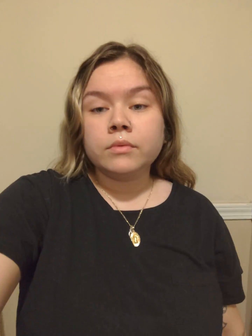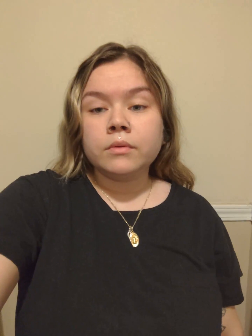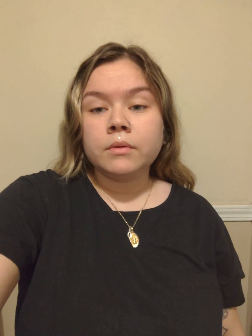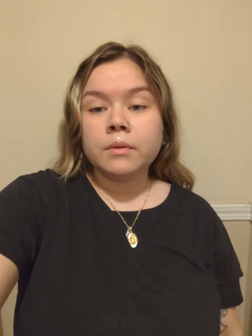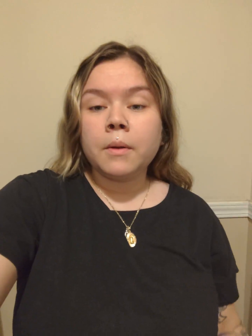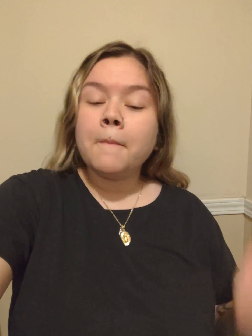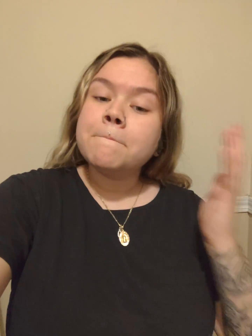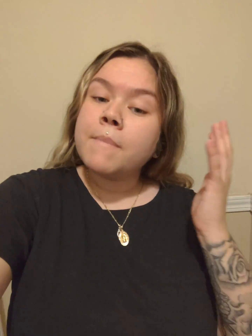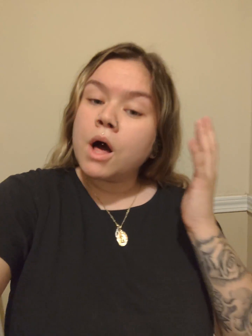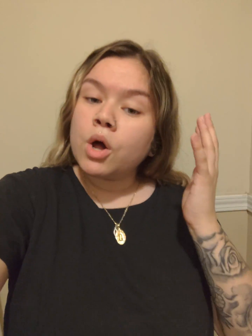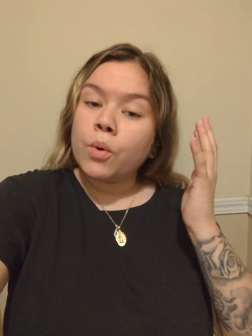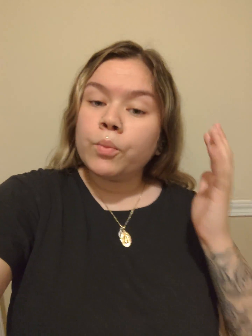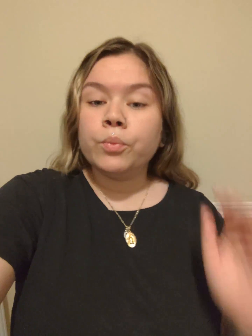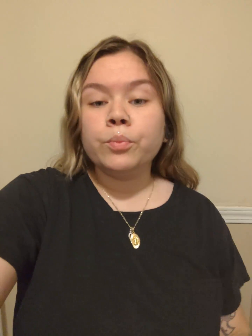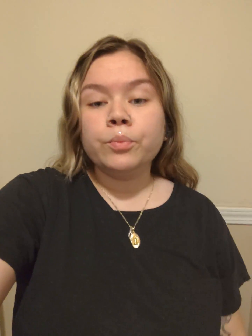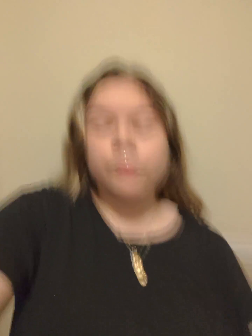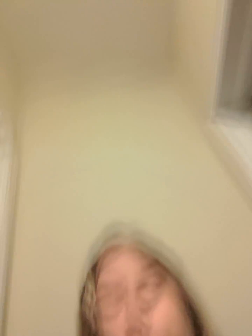pillow